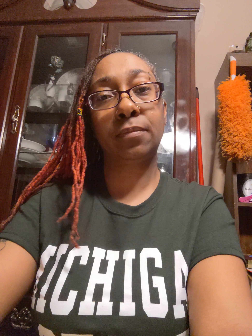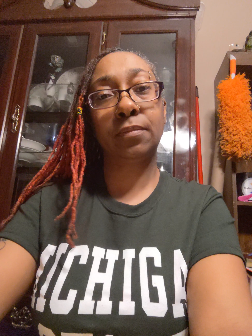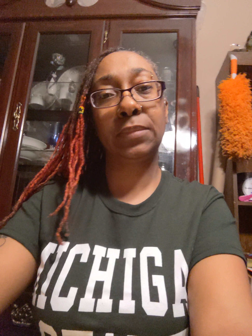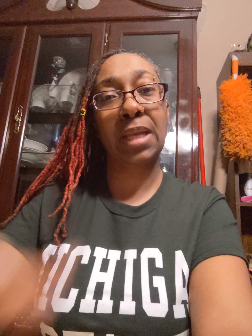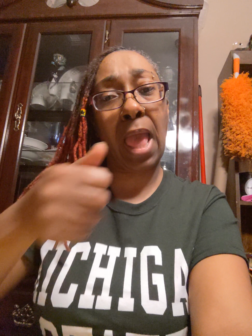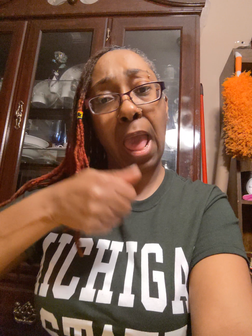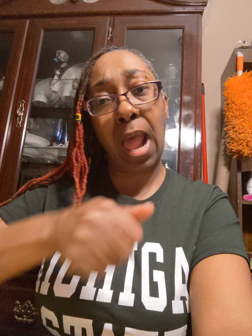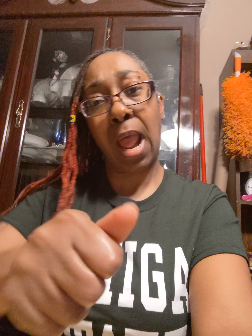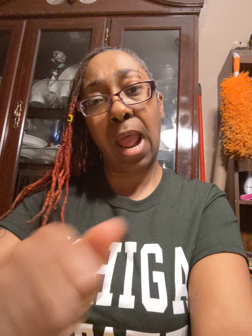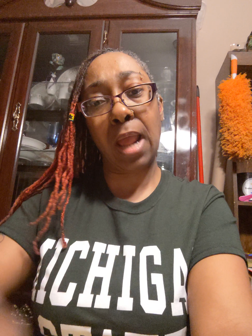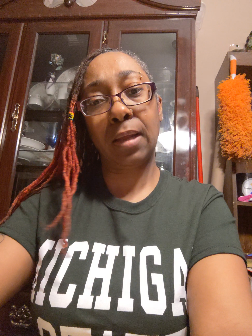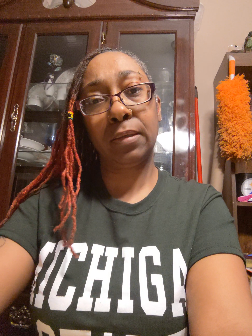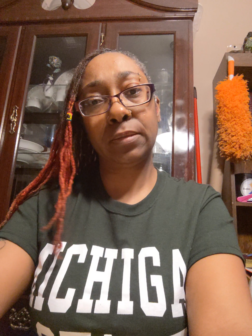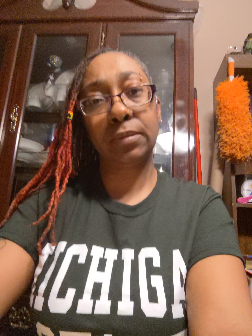hide